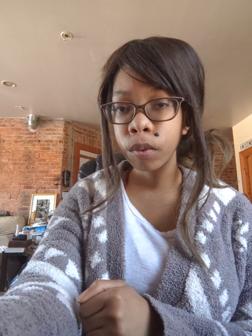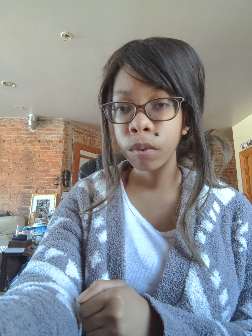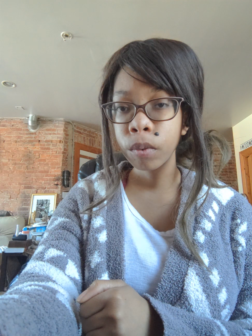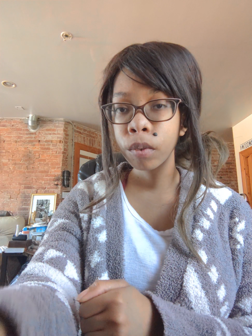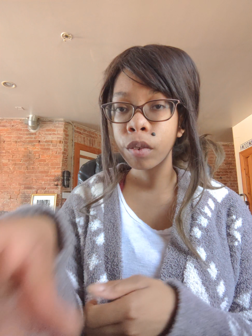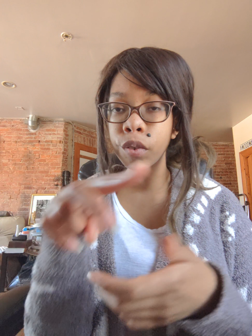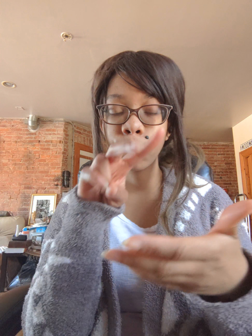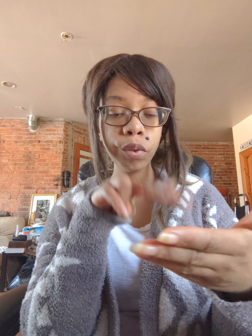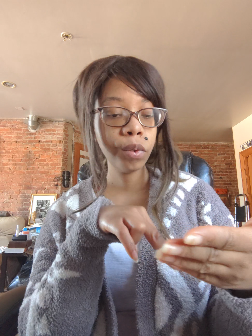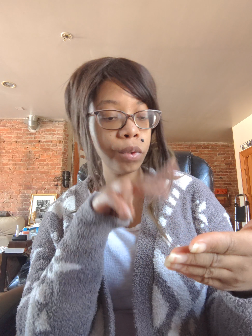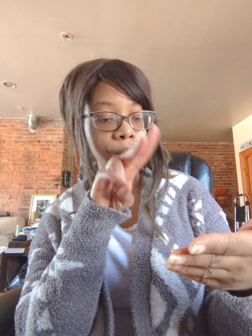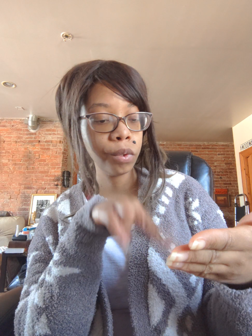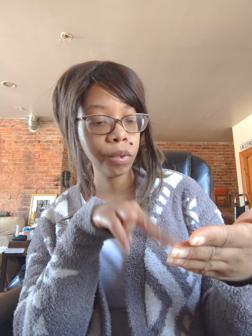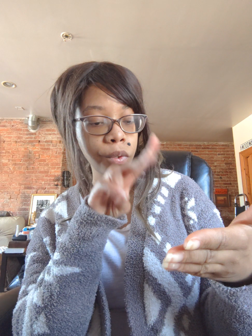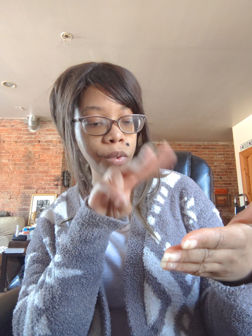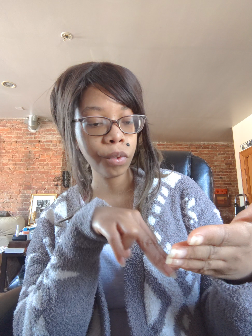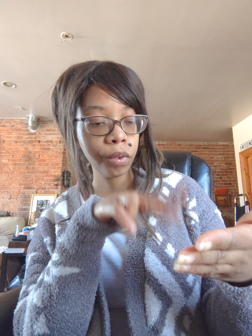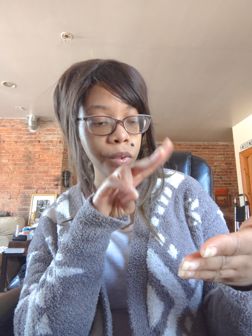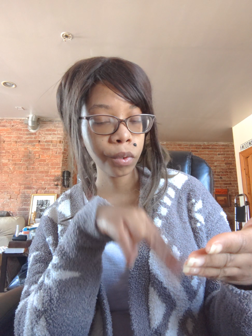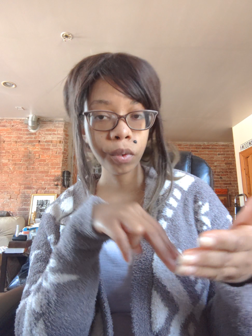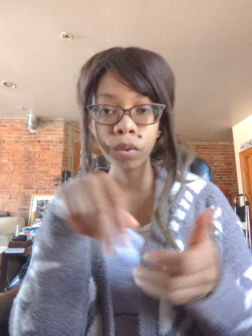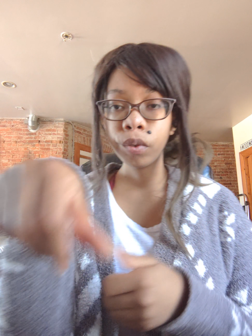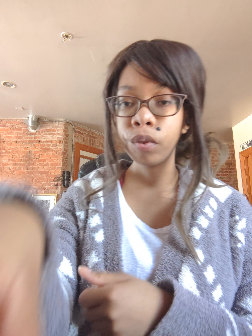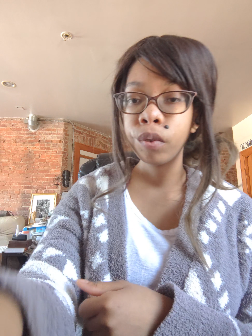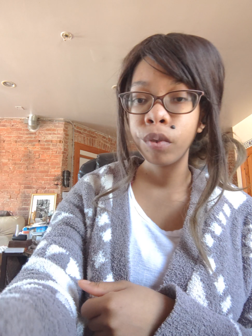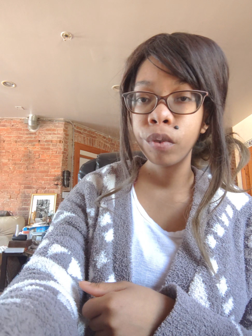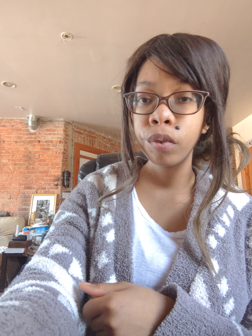read